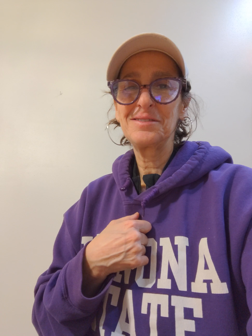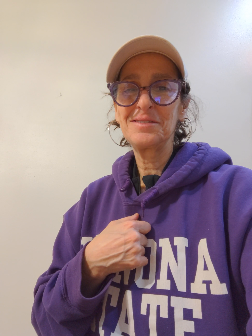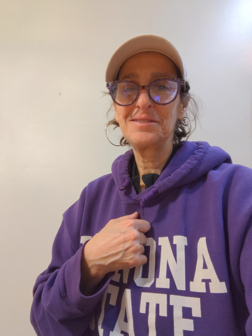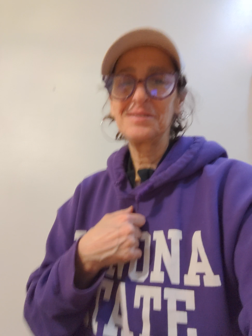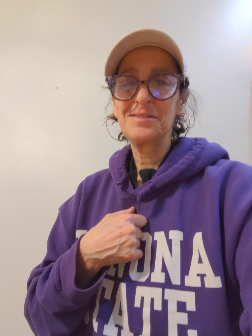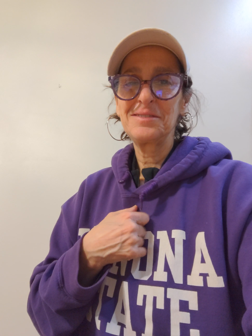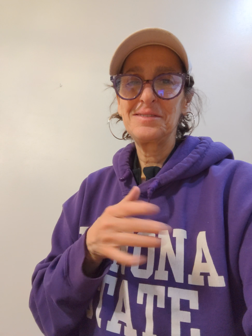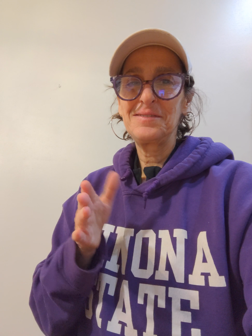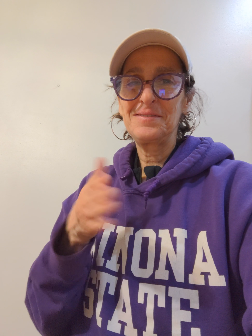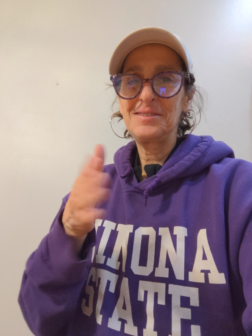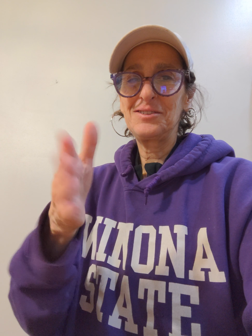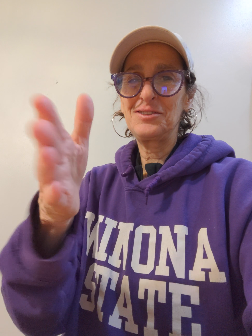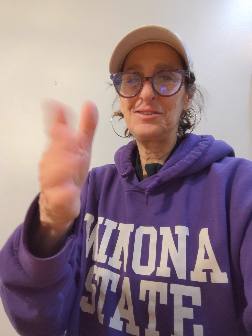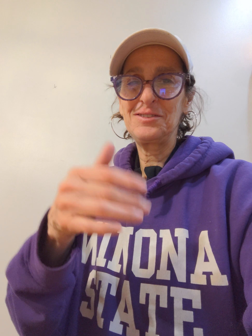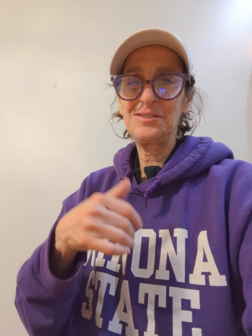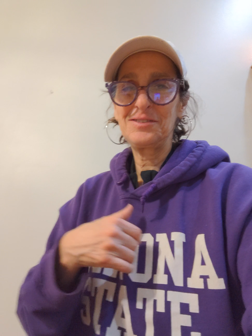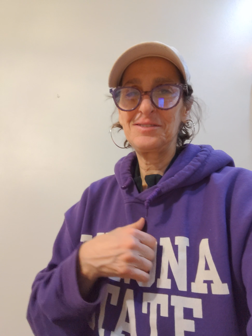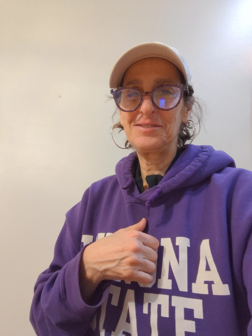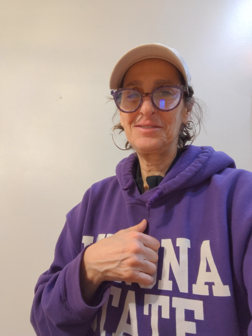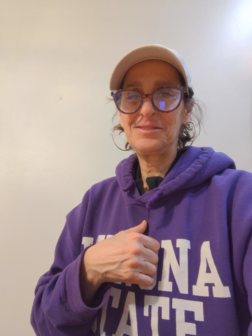fish